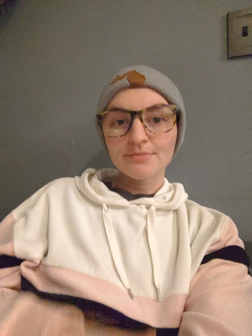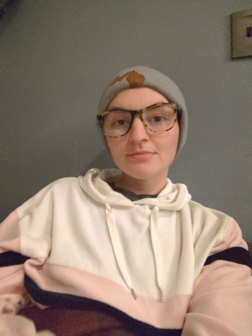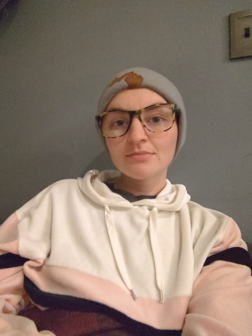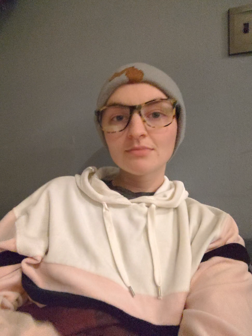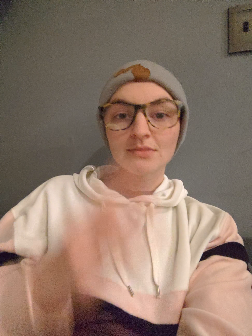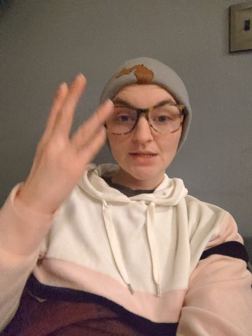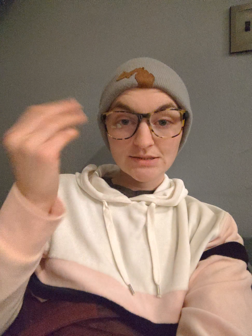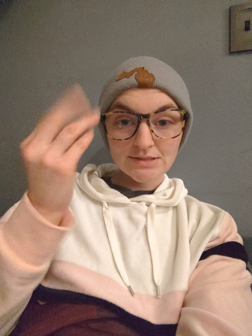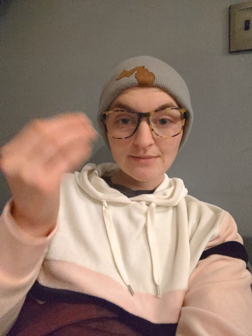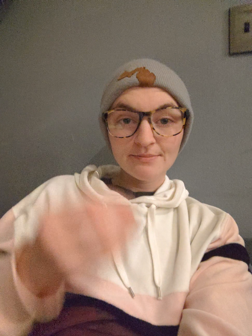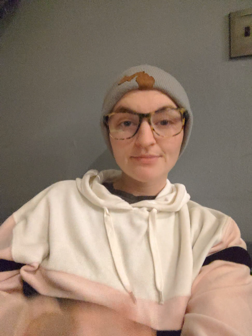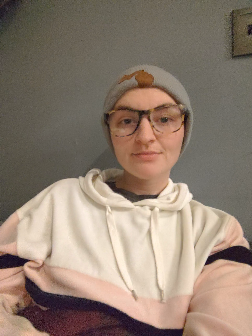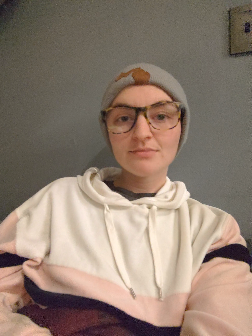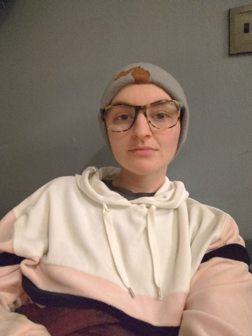outside